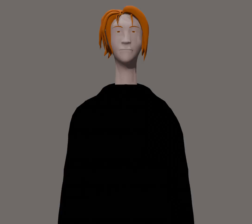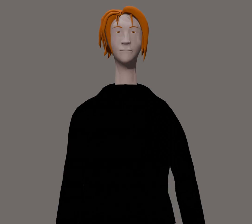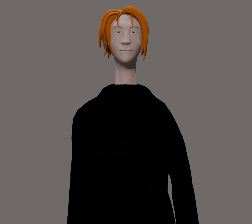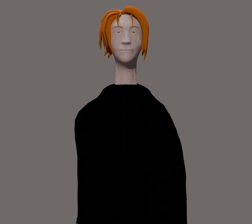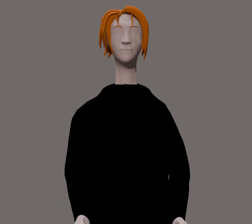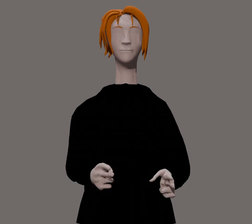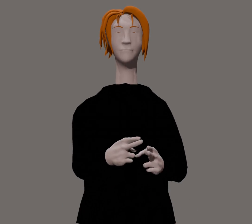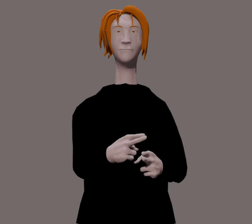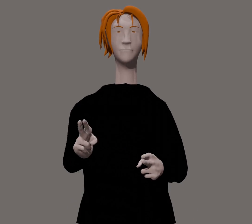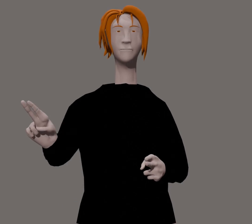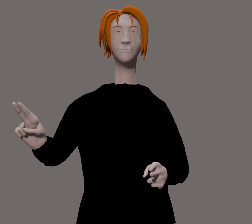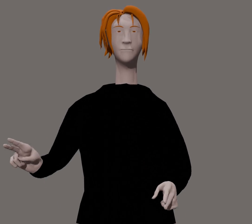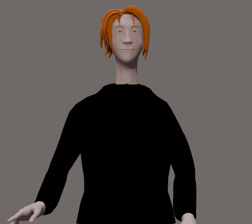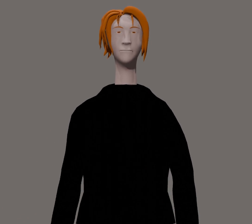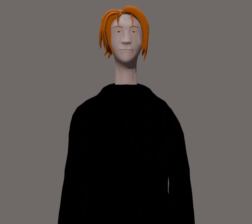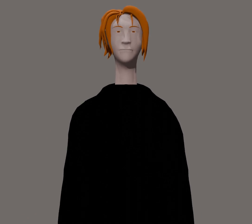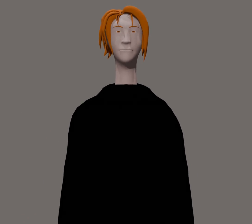Brief